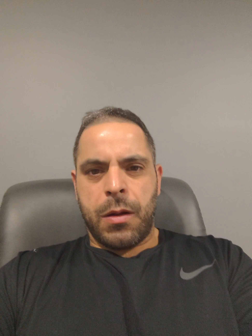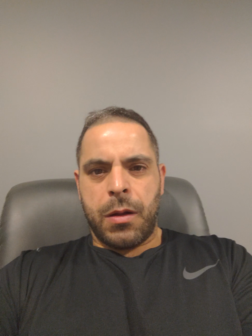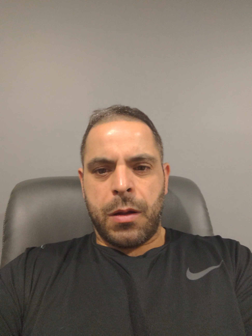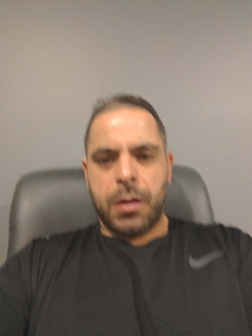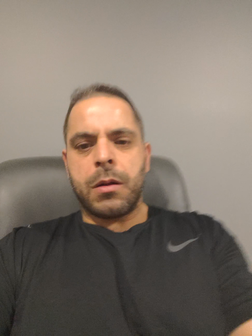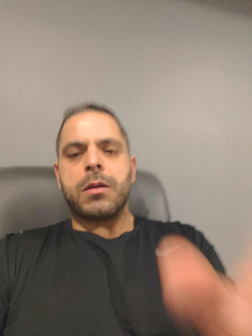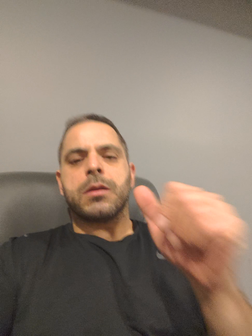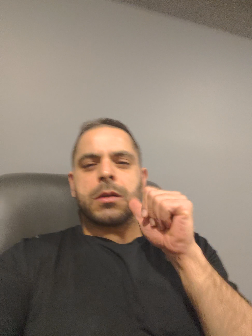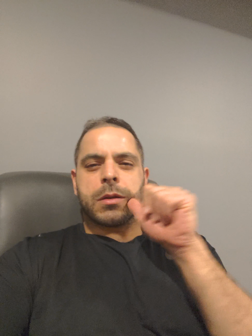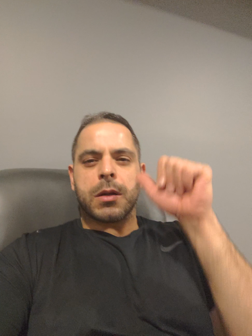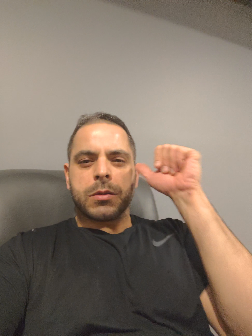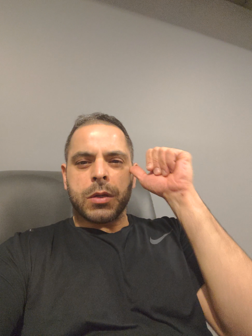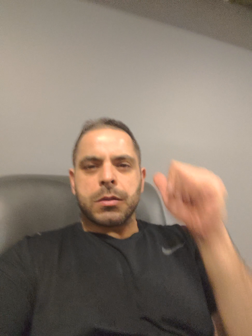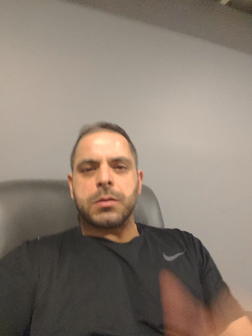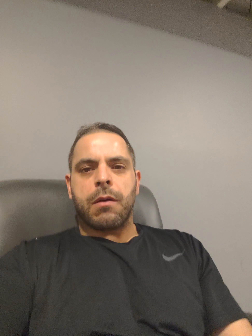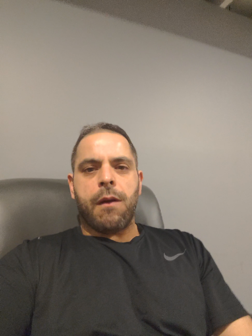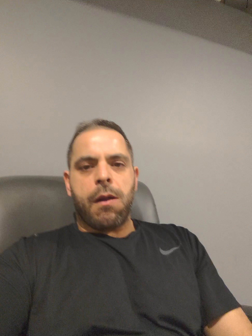yesterday